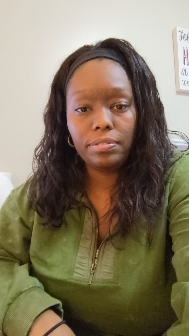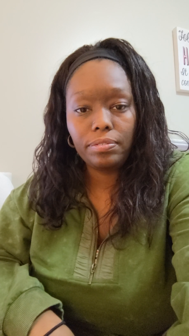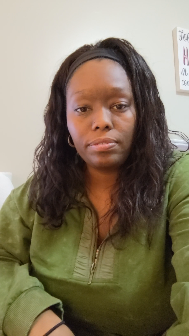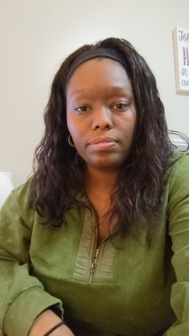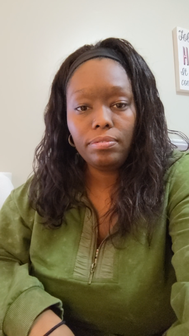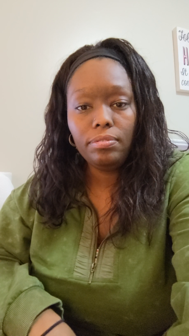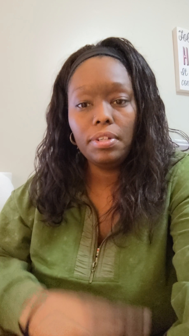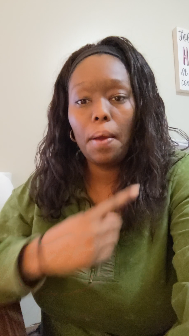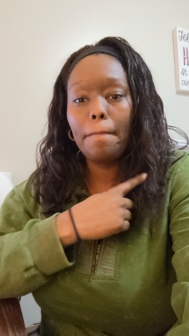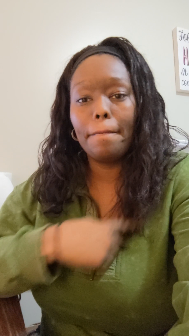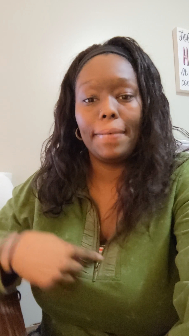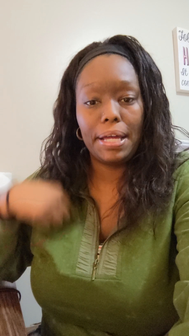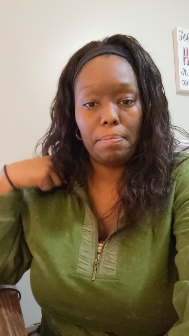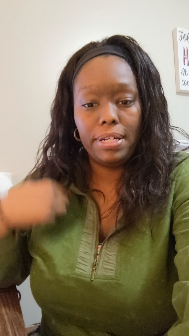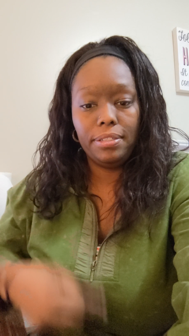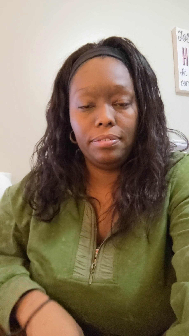bib